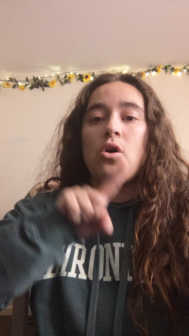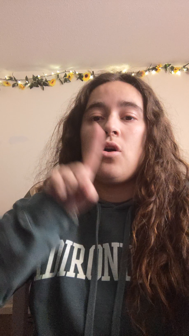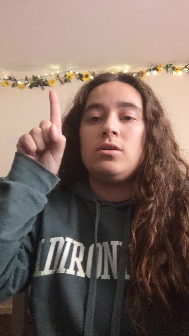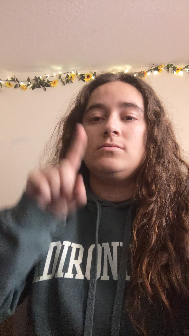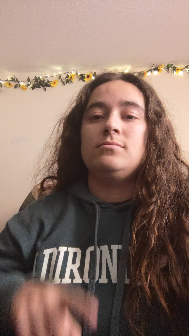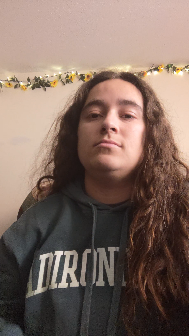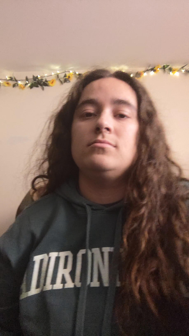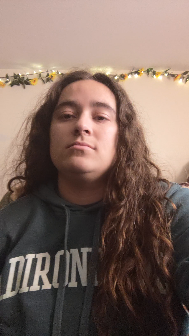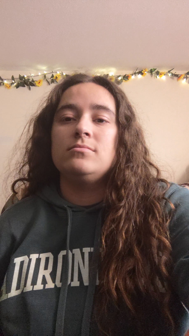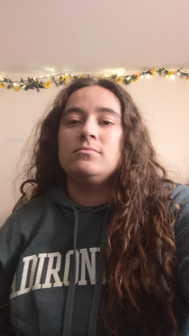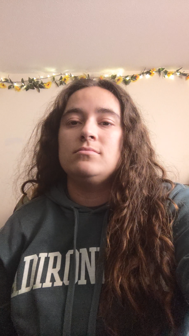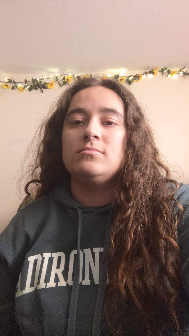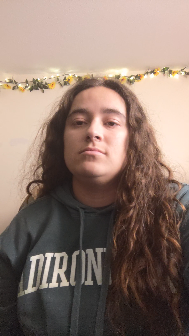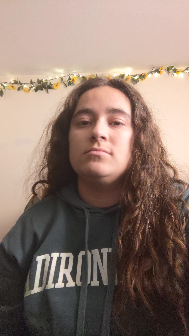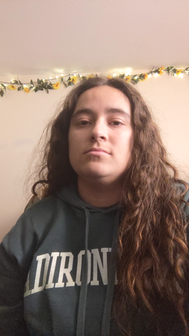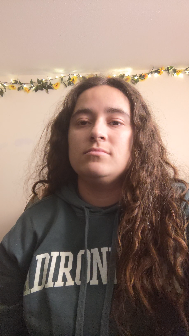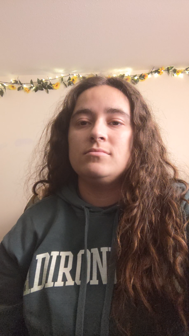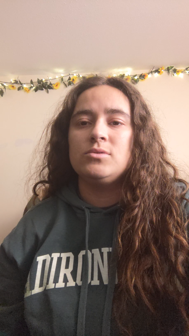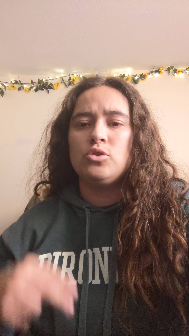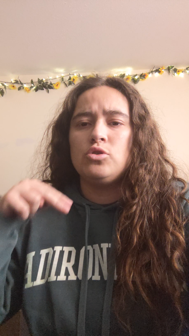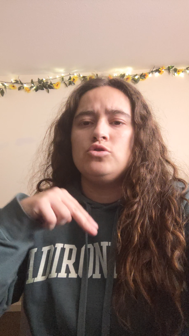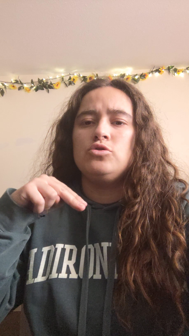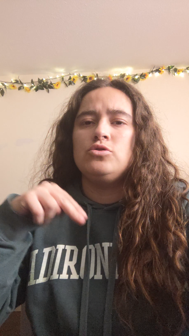nurse